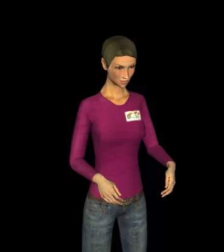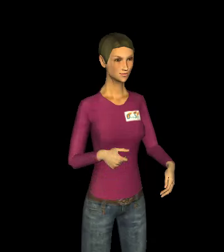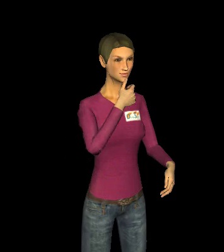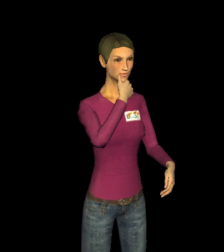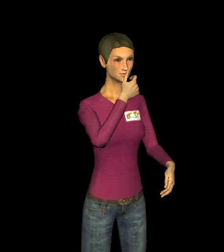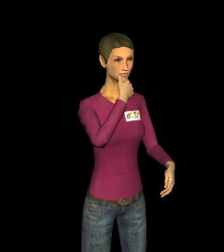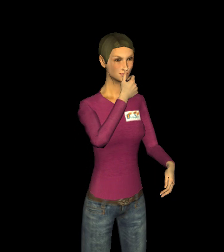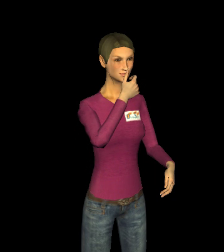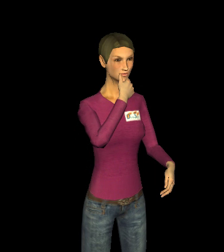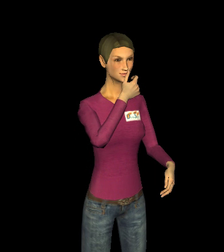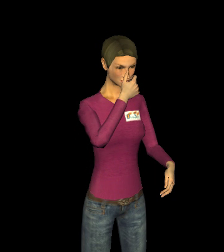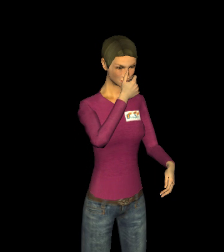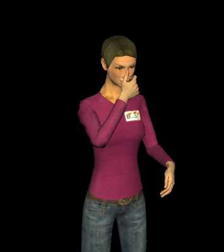إنجليترا